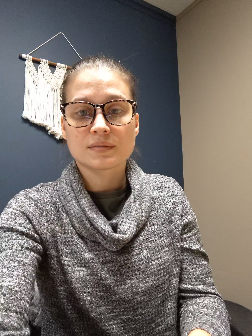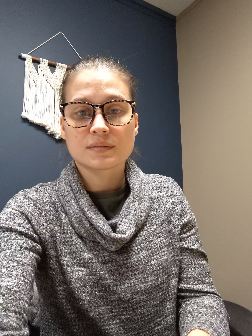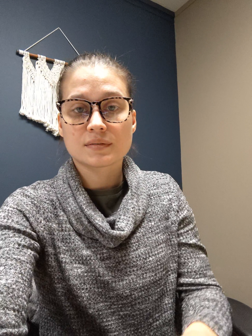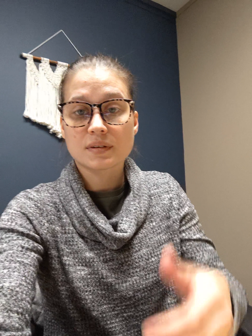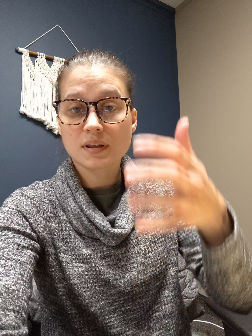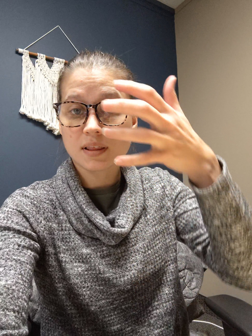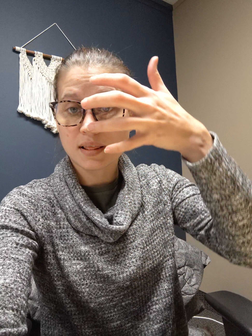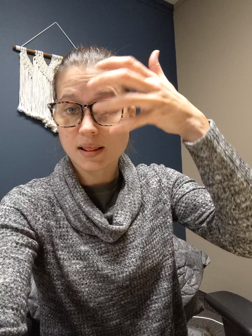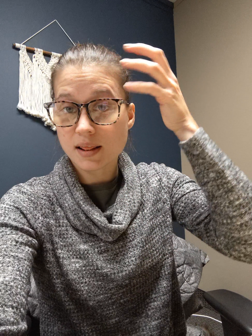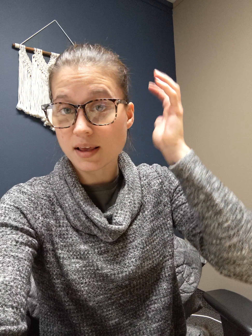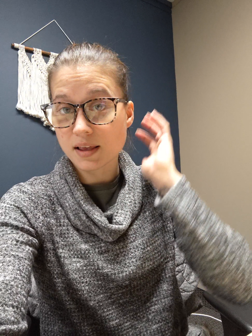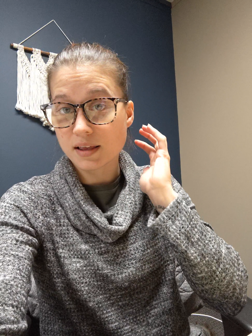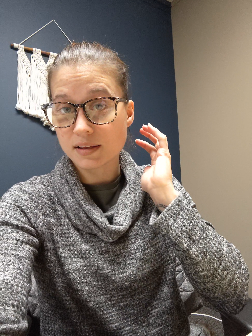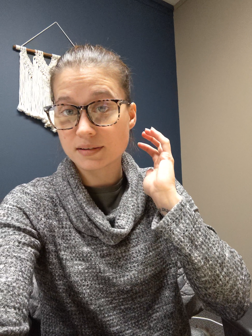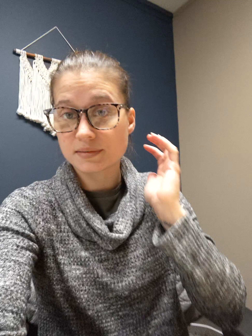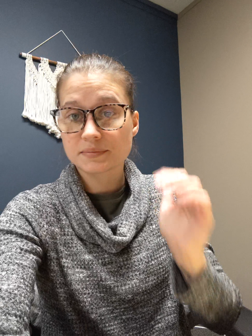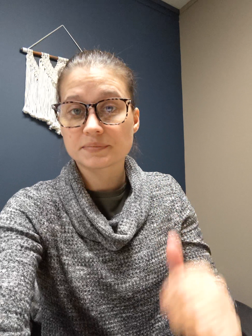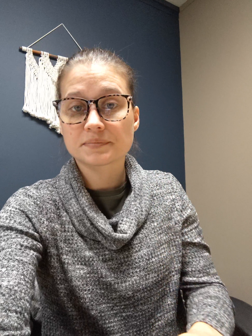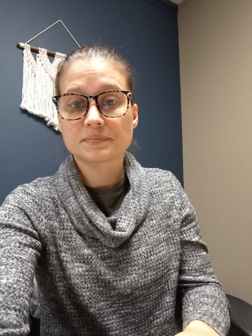lion